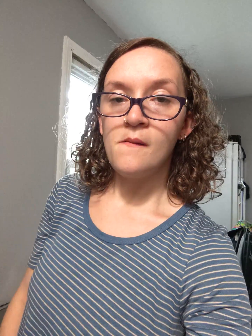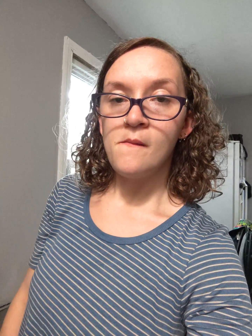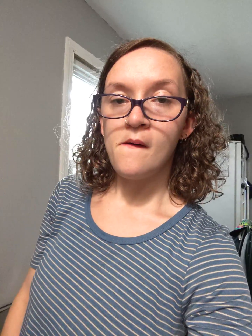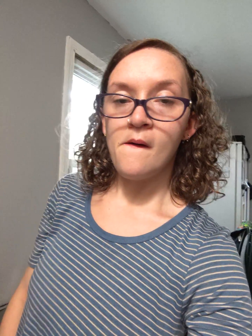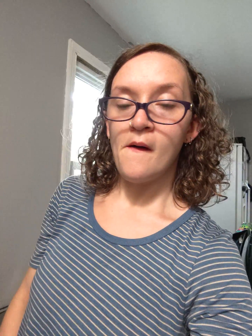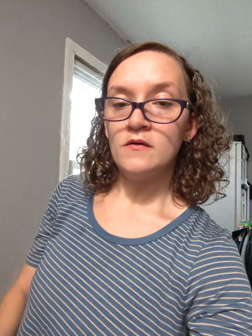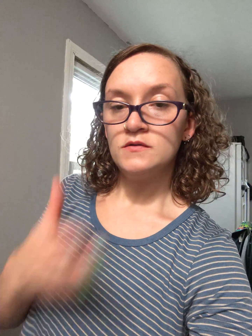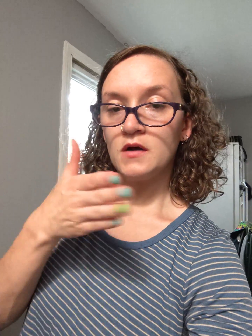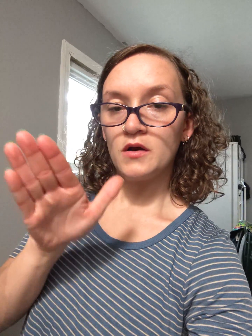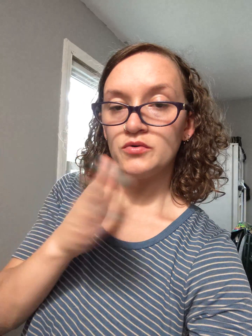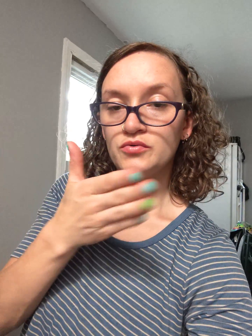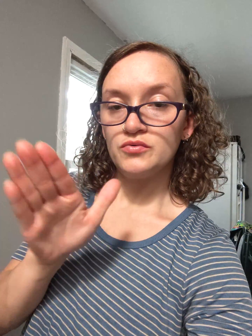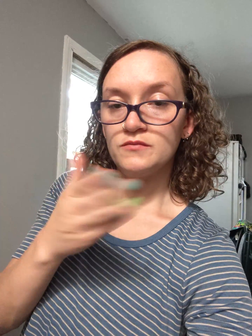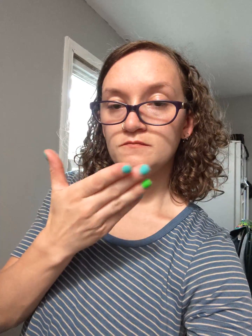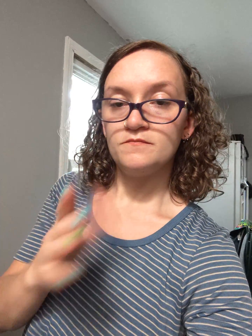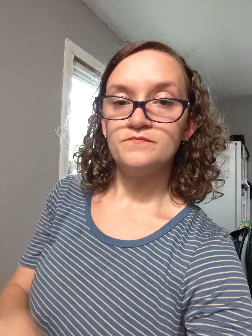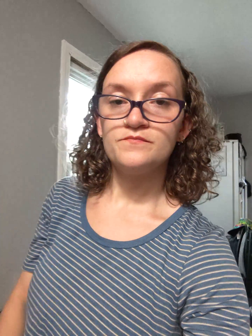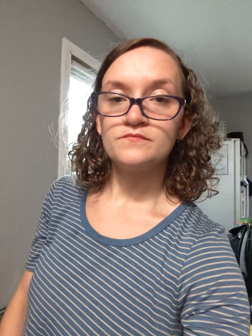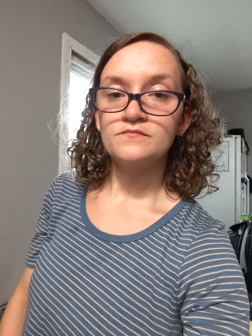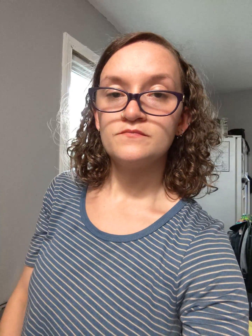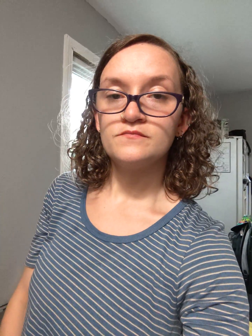share